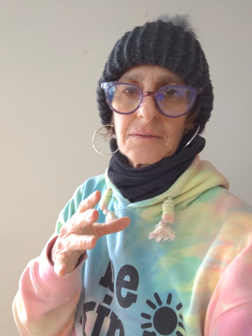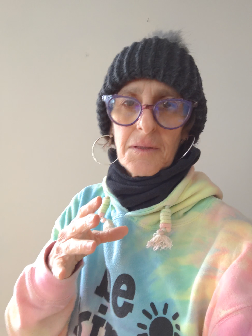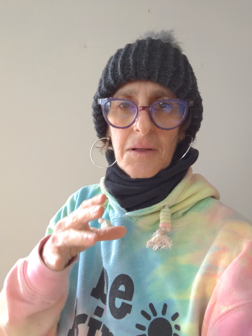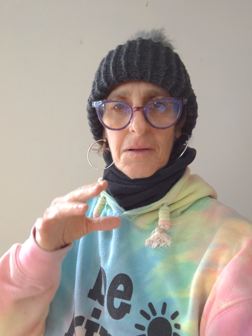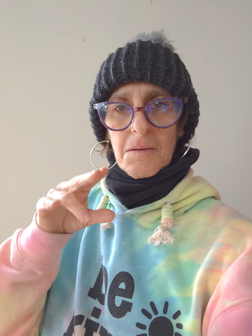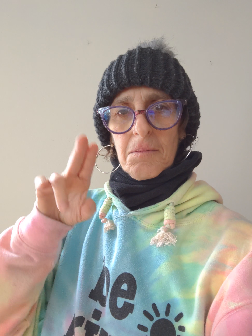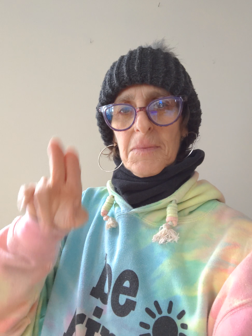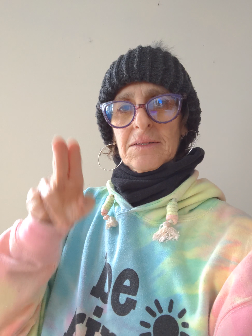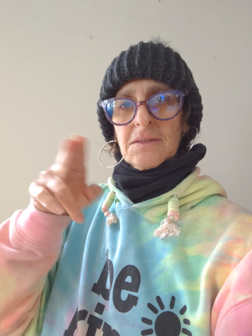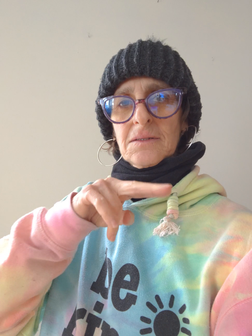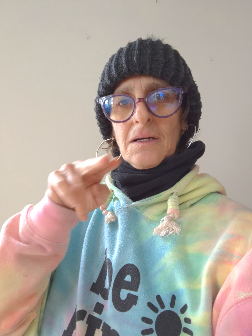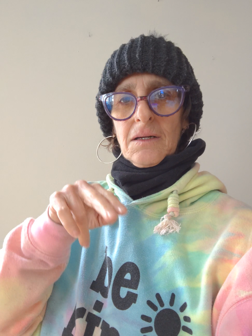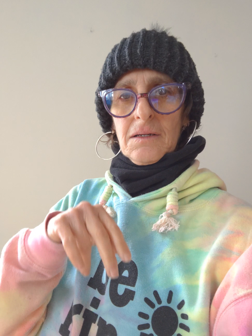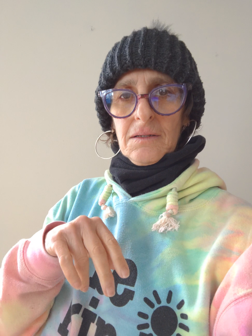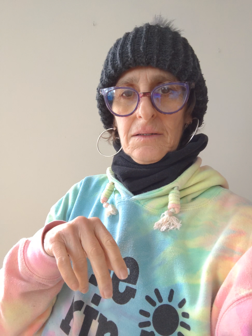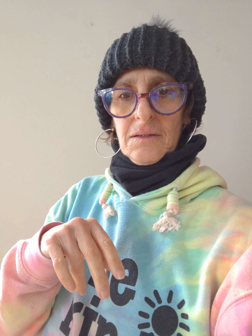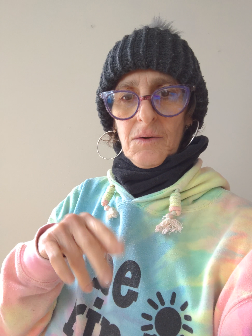puzzle